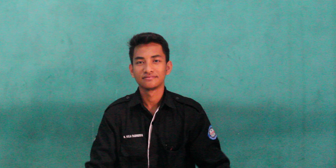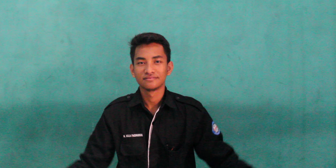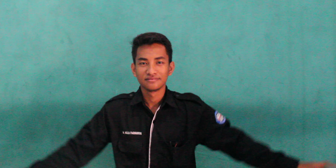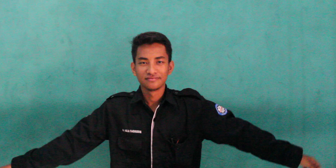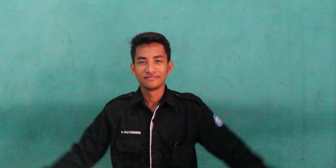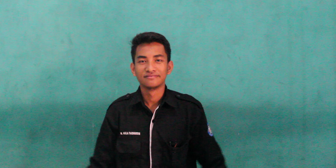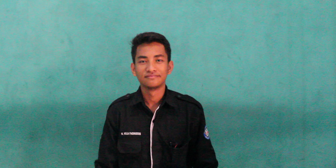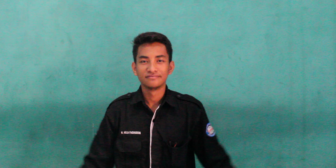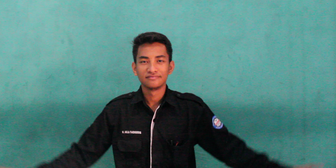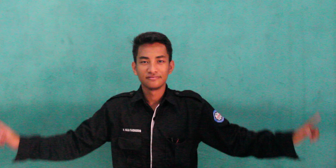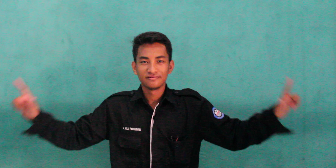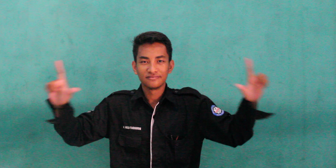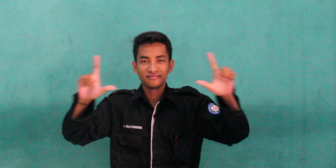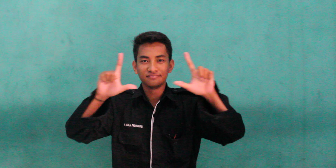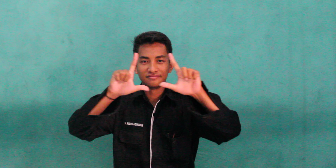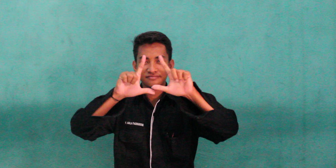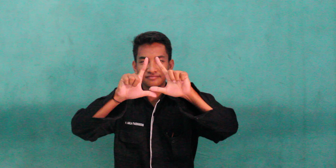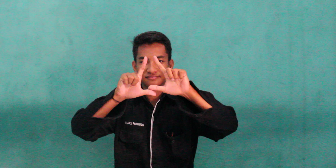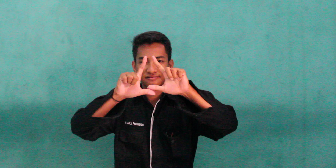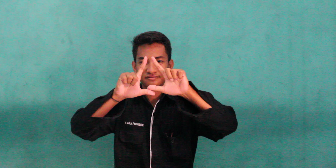A